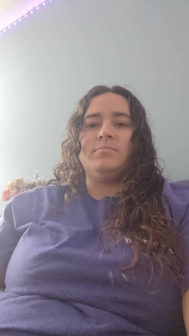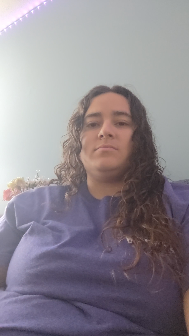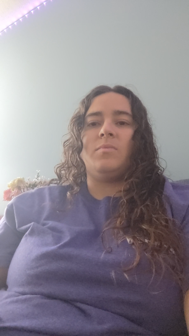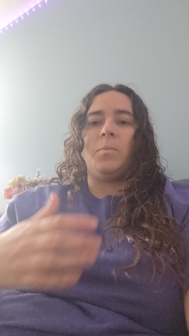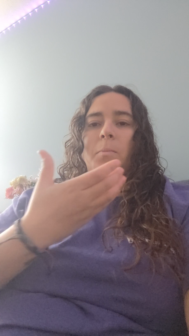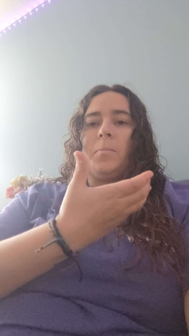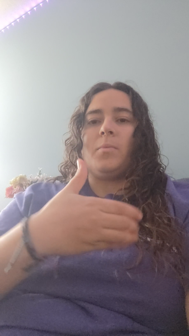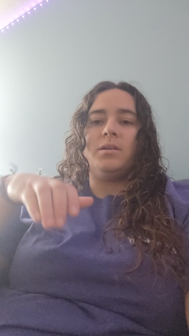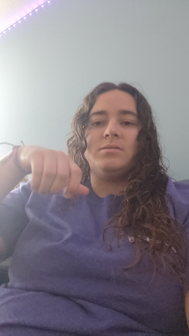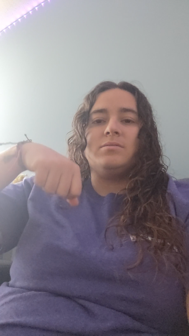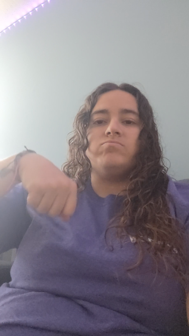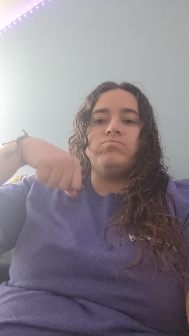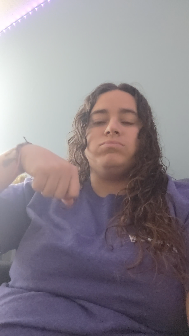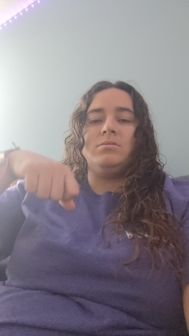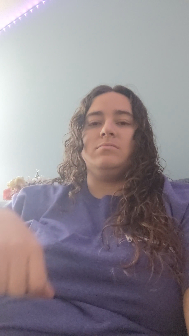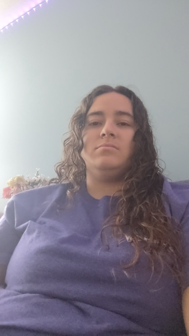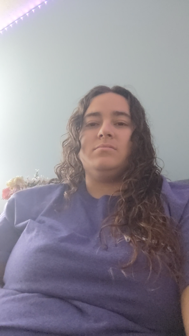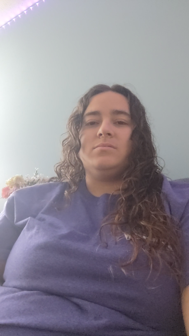basket